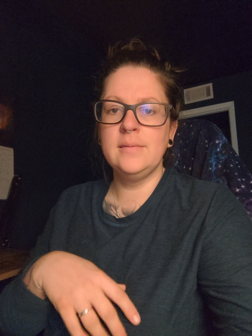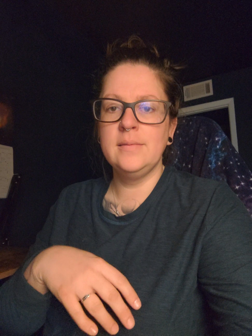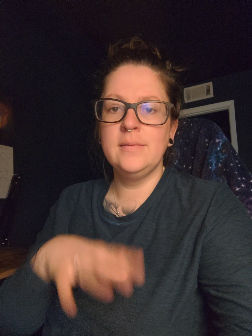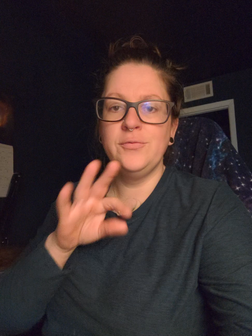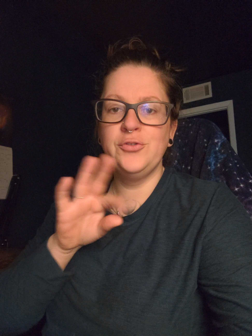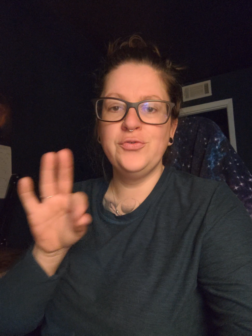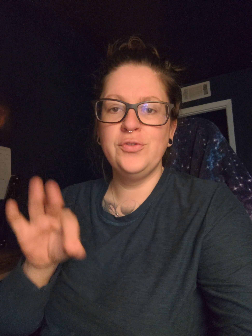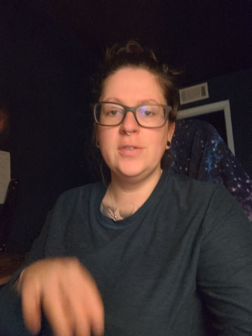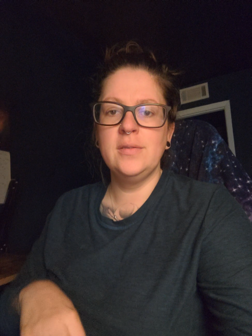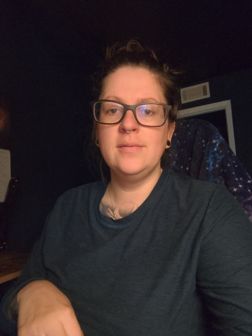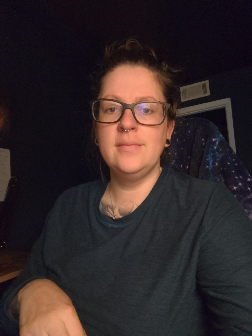french fries